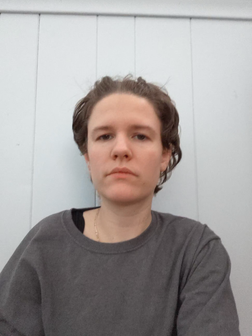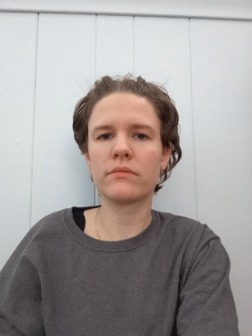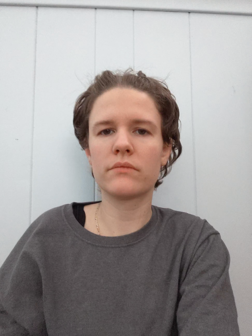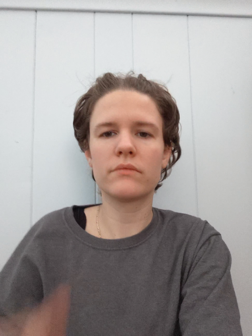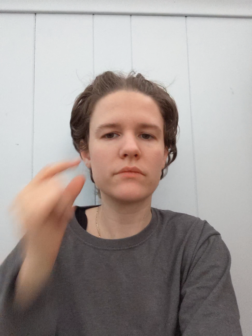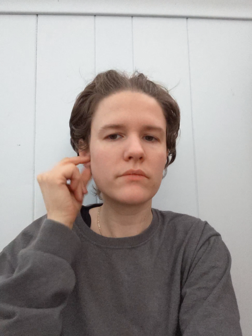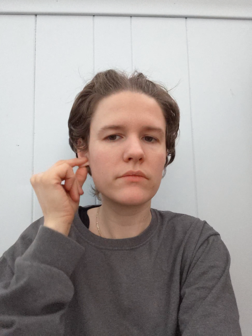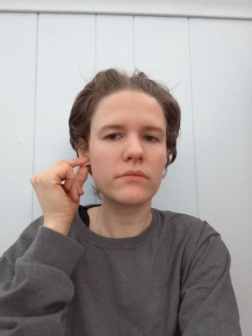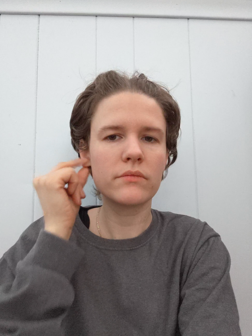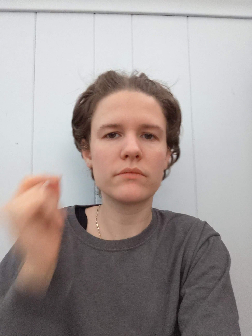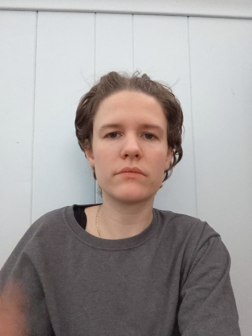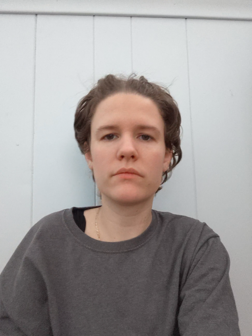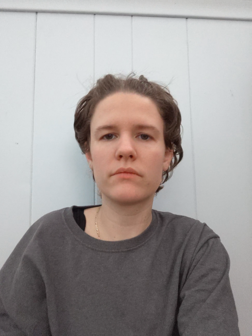ear